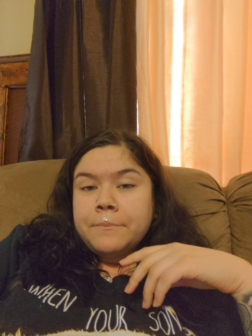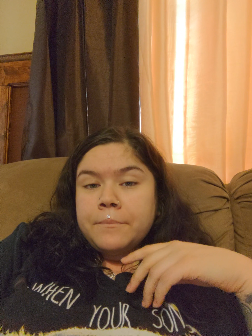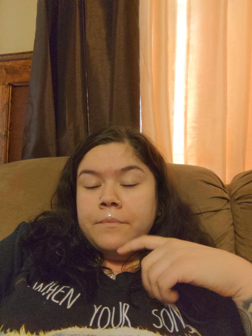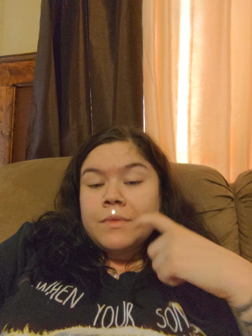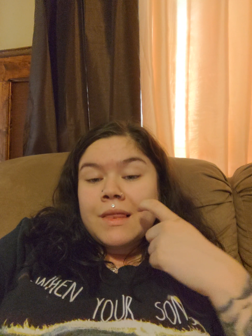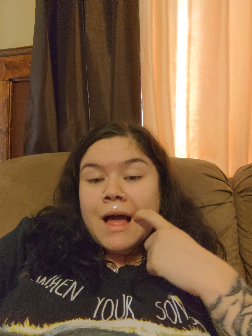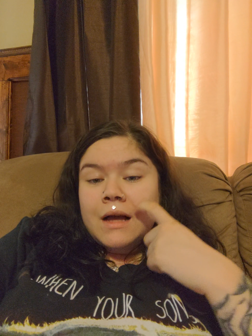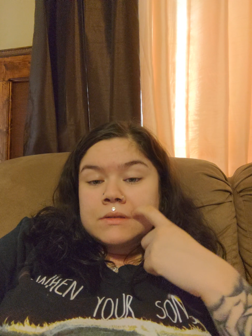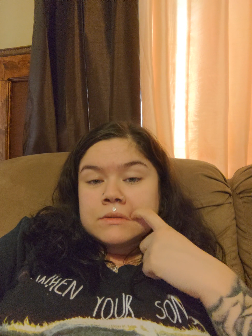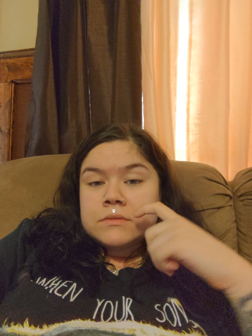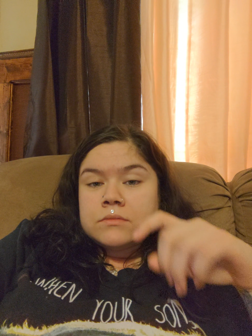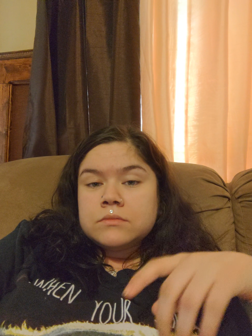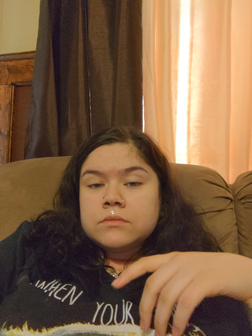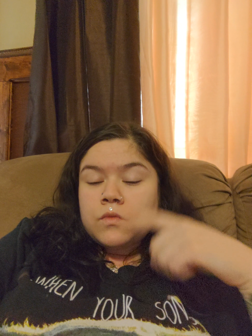window